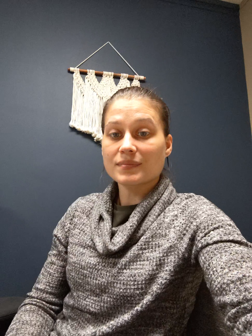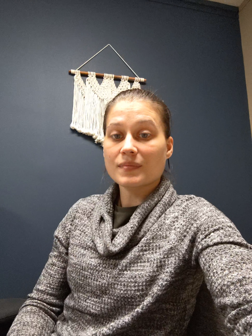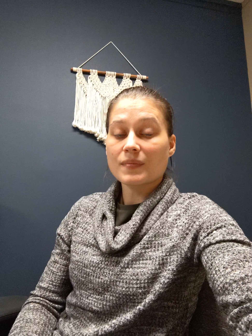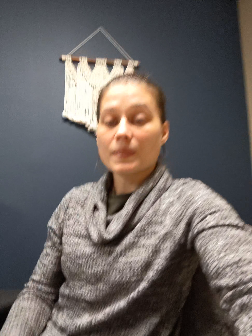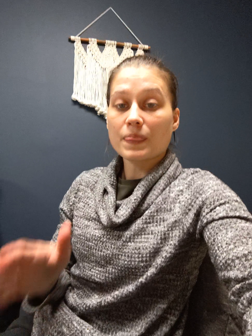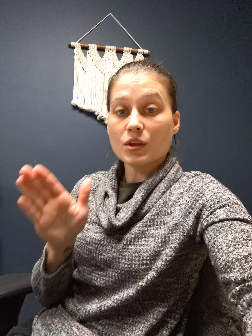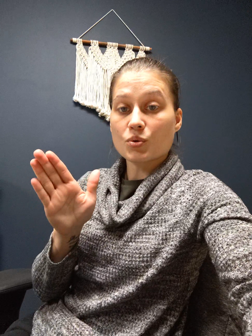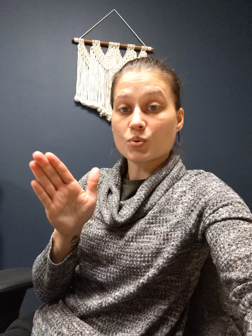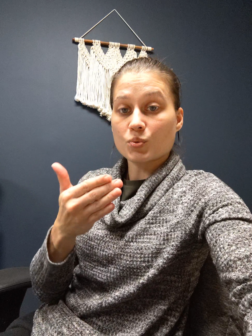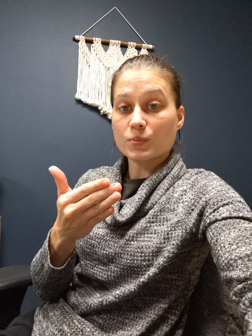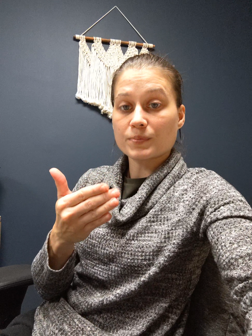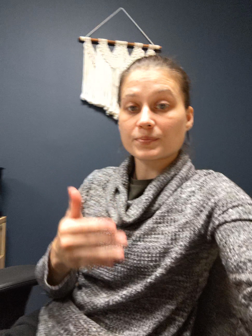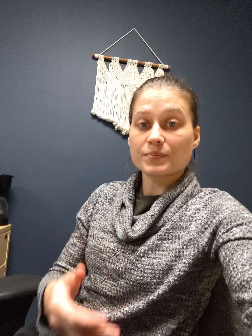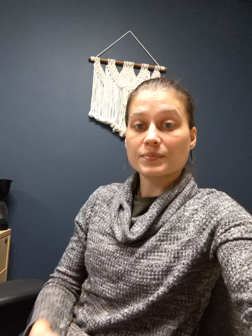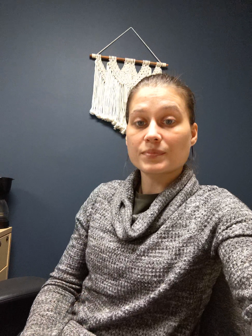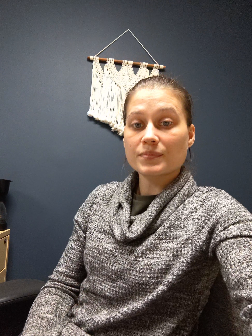room